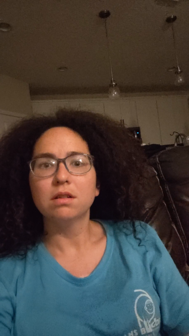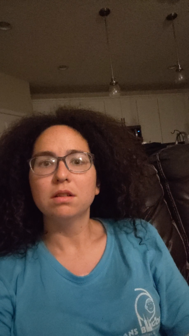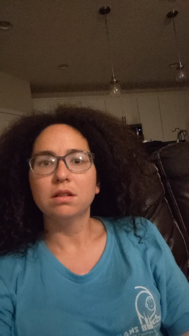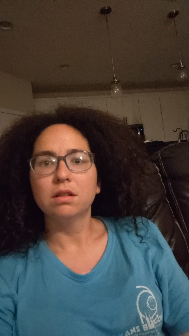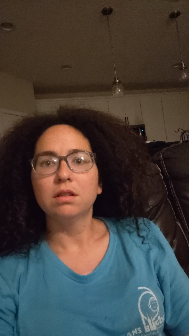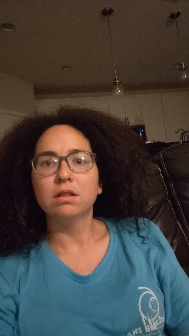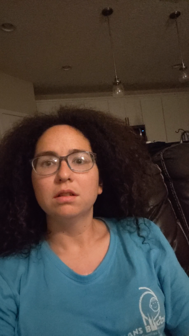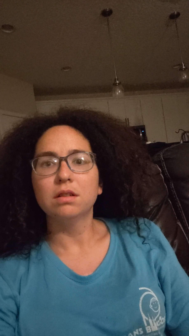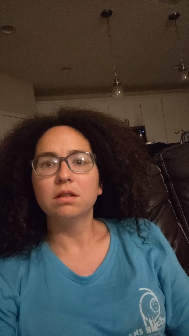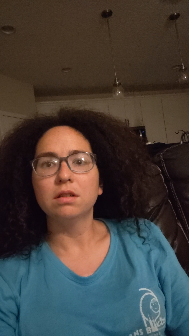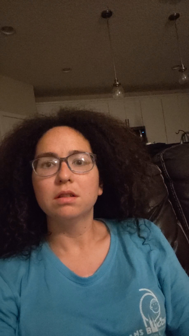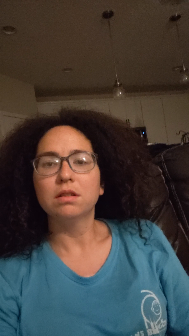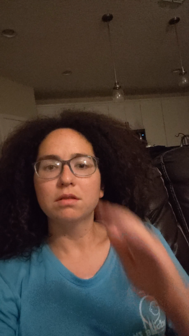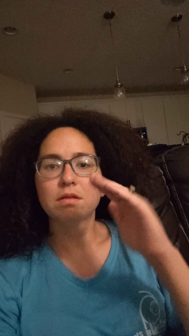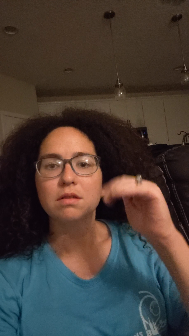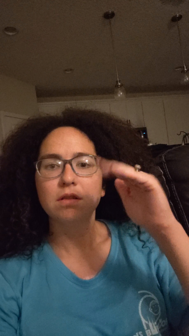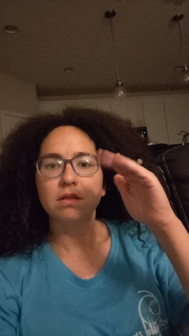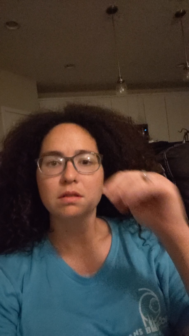downtown